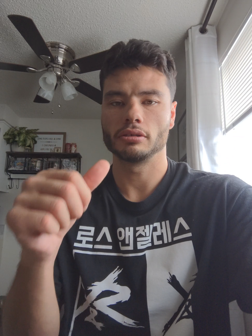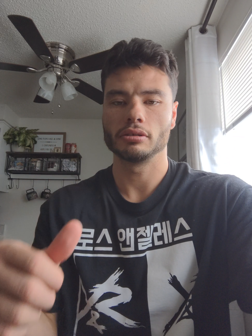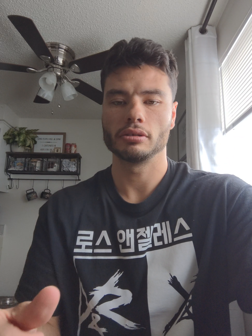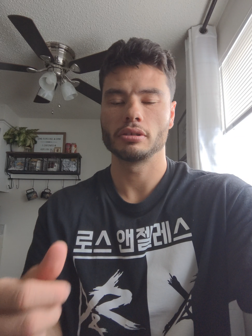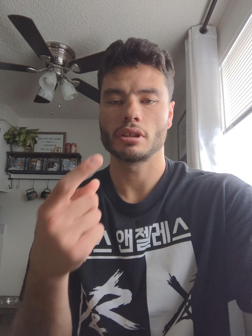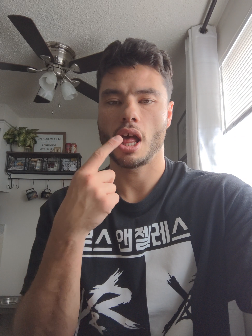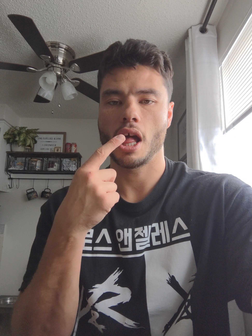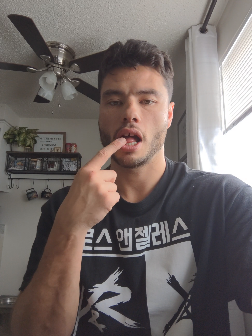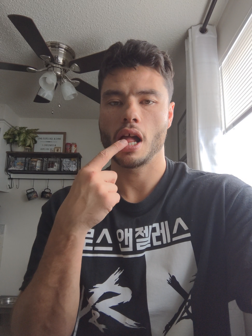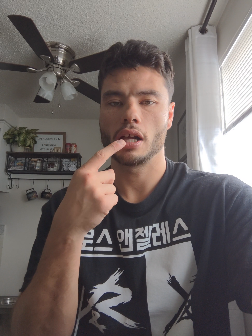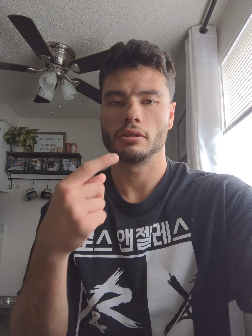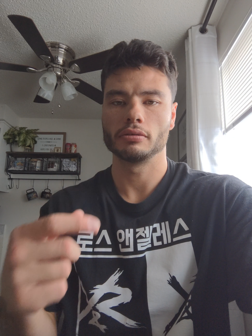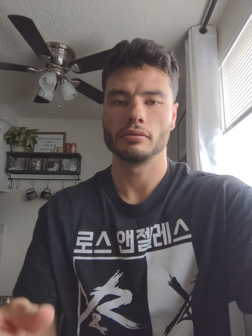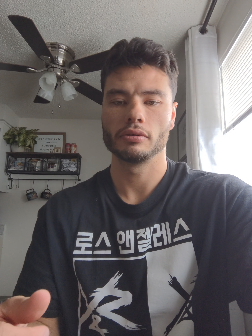tongue